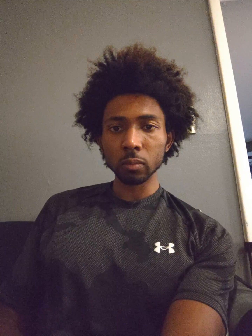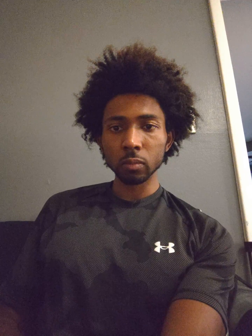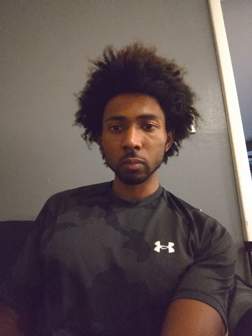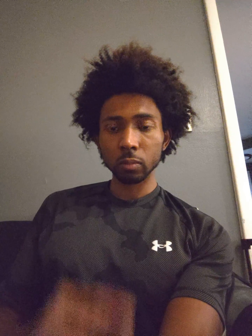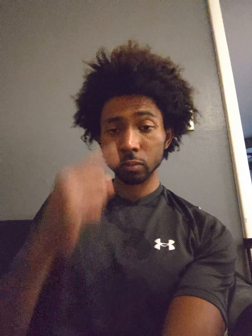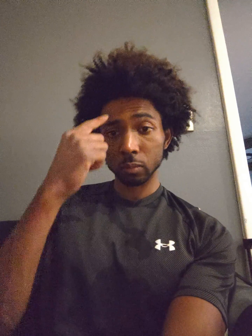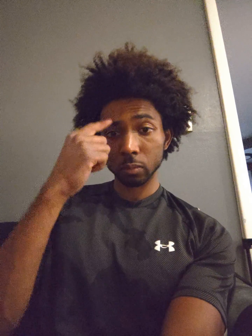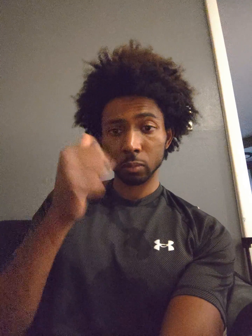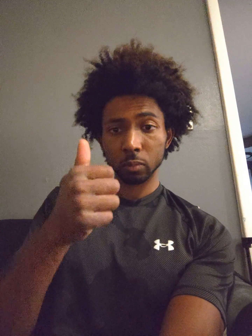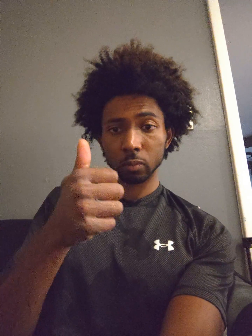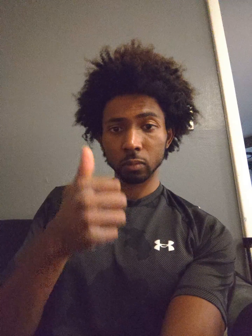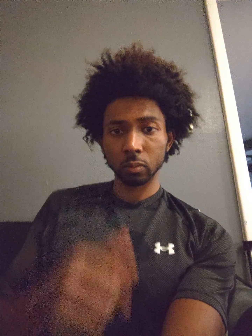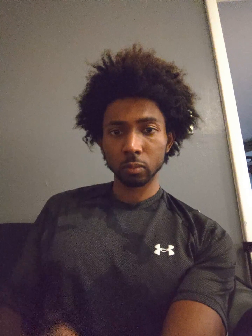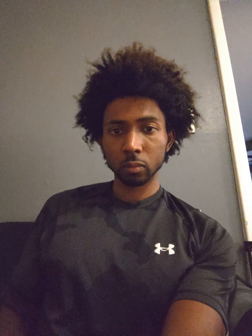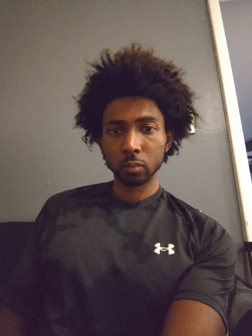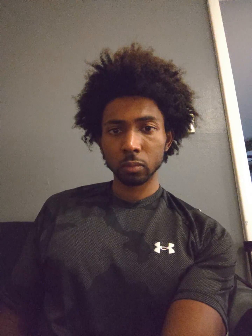dime